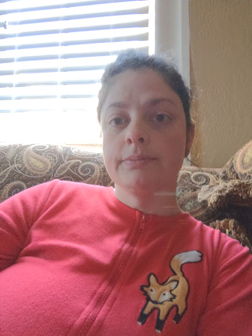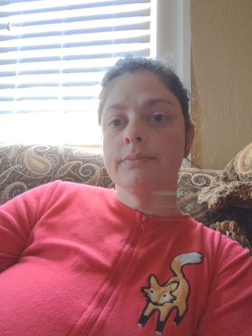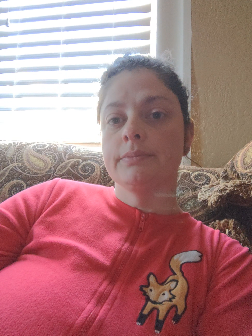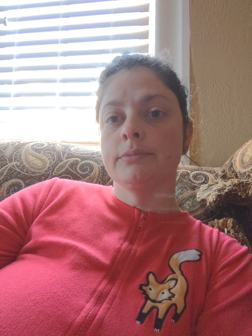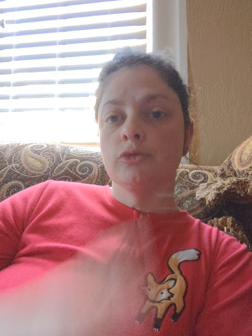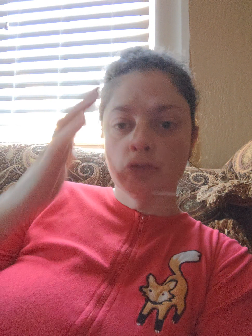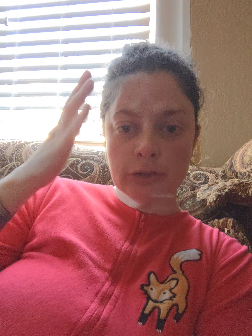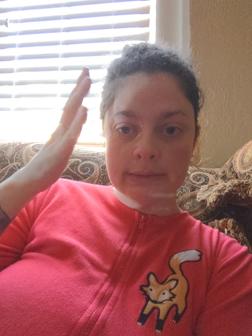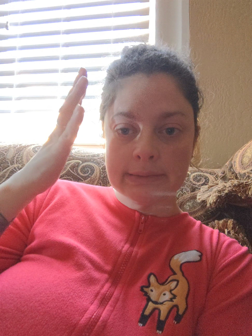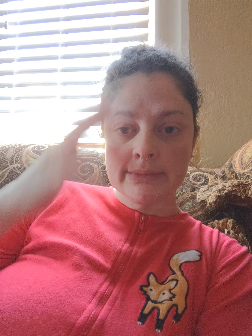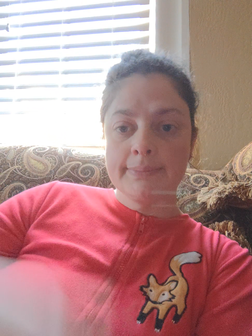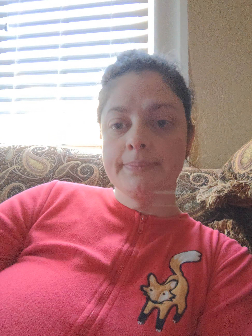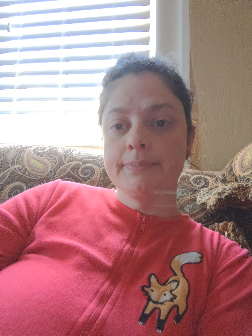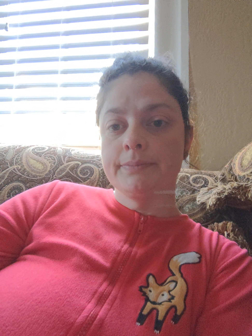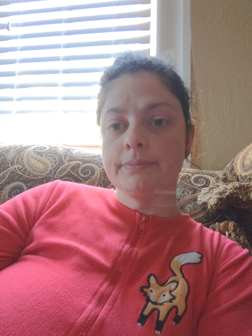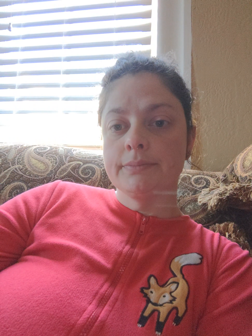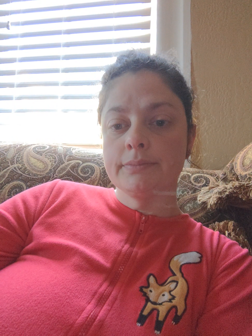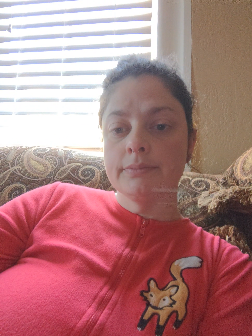tree